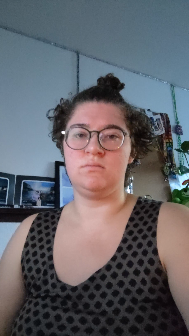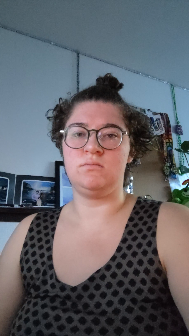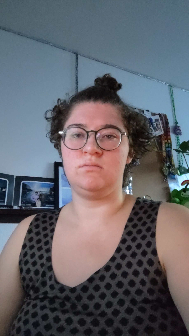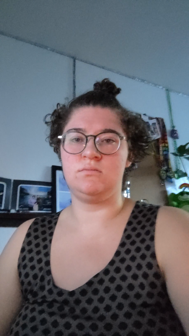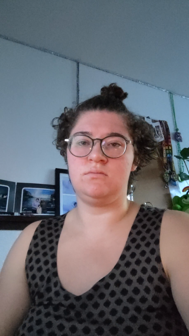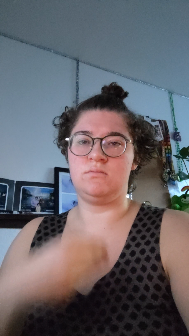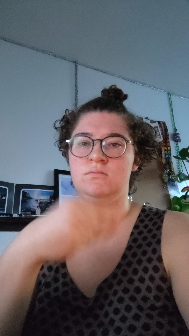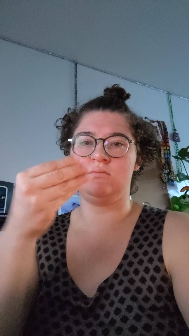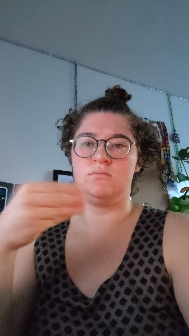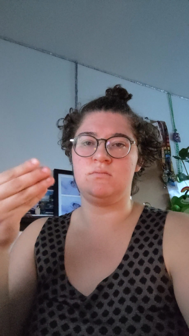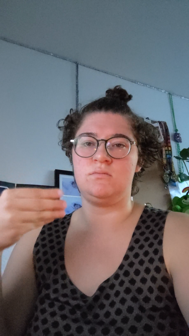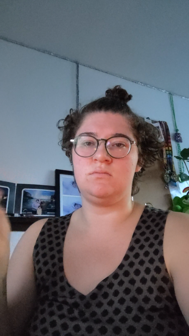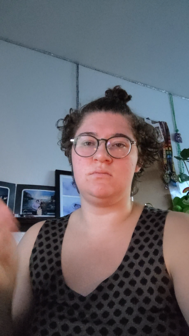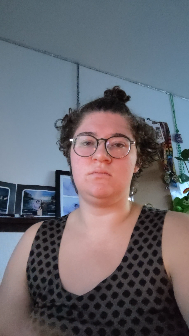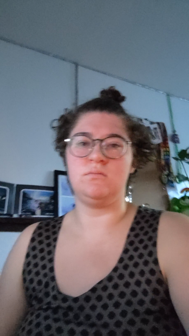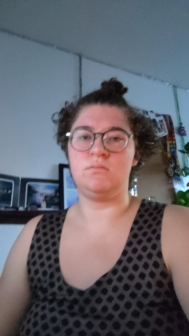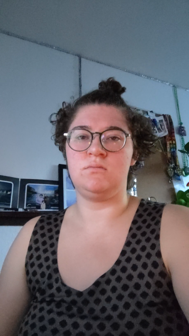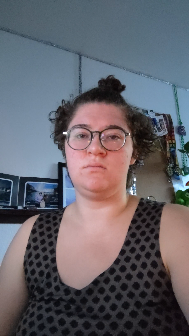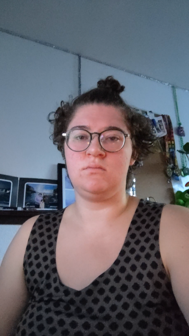shopping